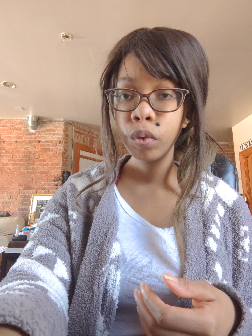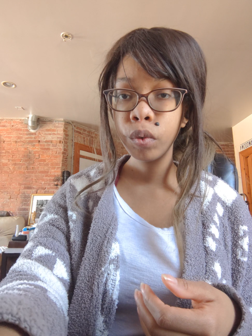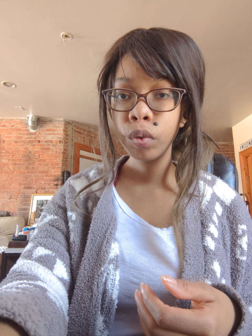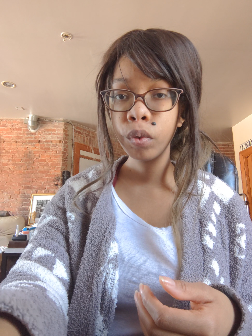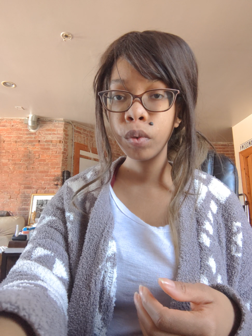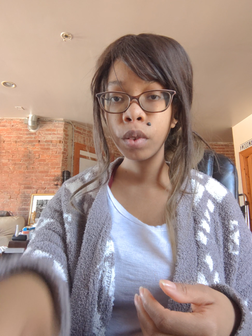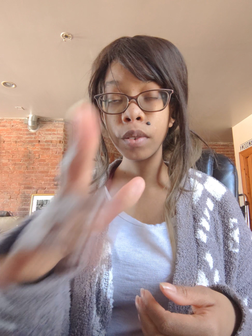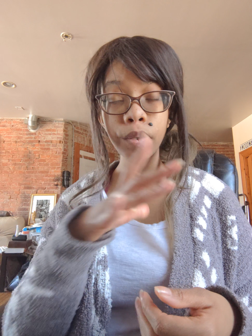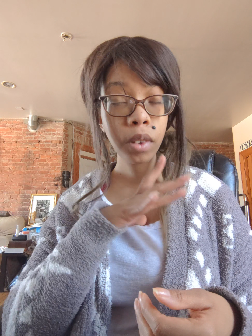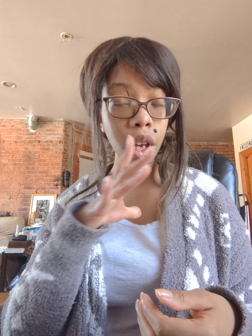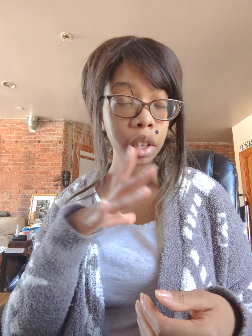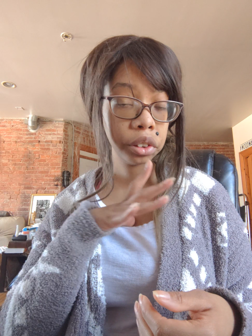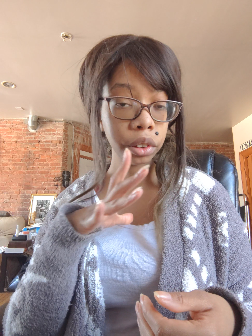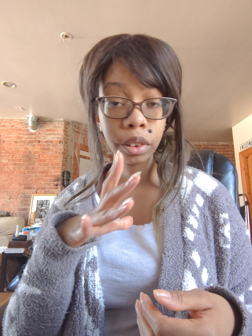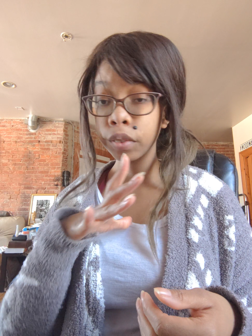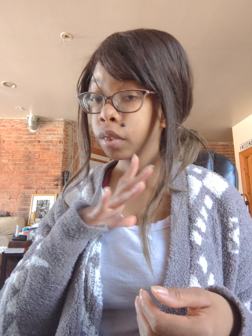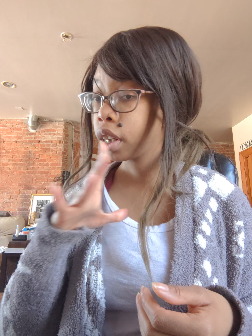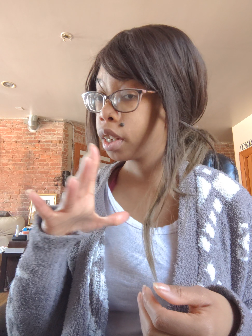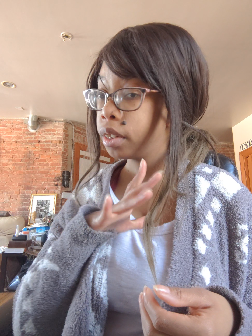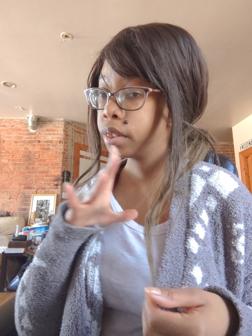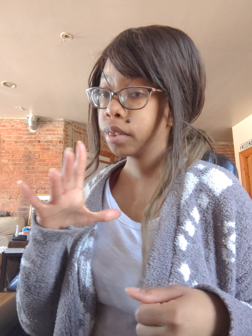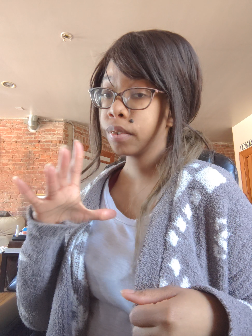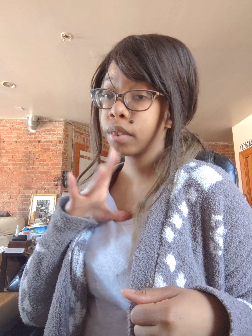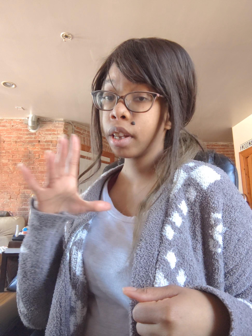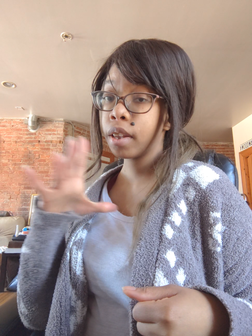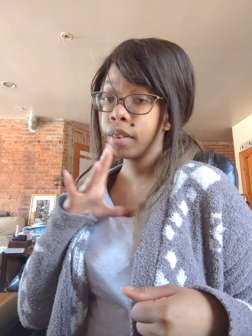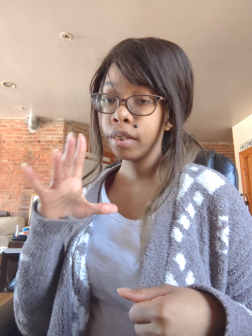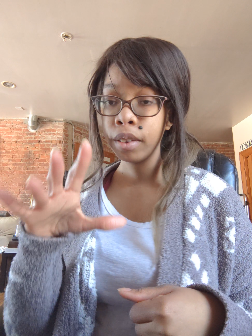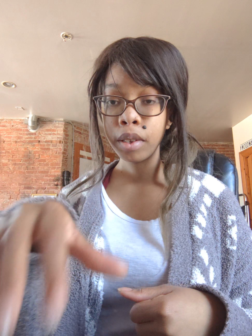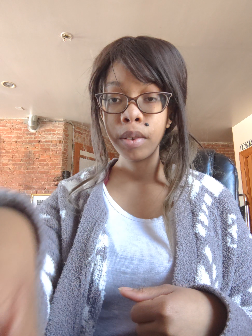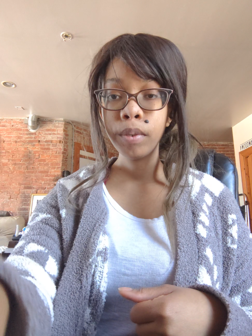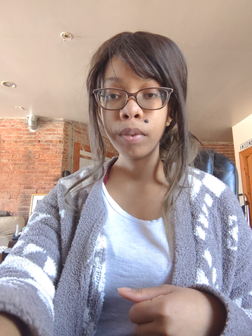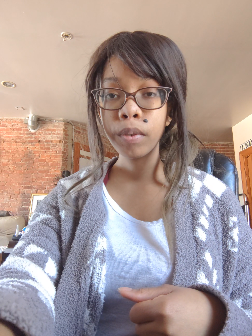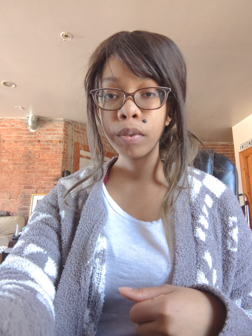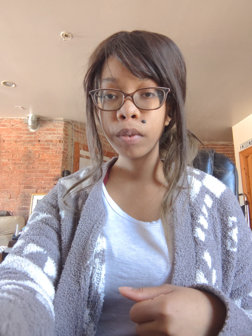fine